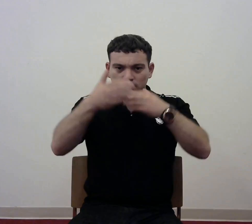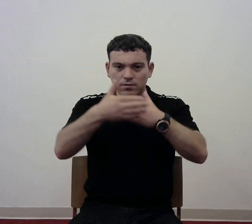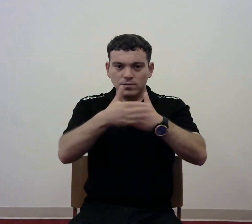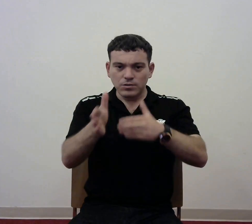ac